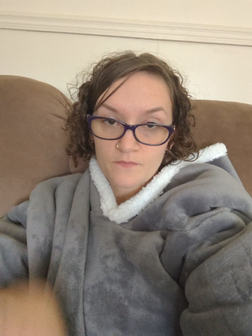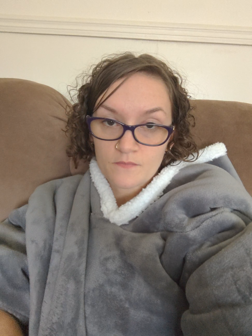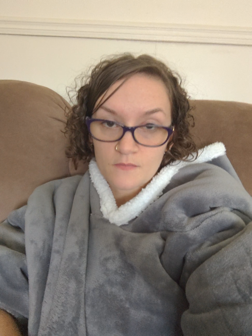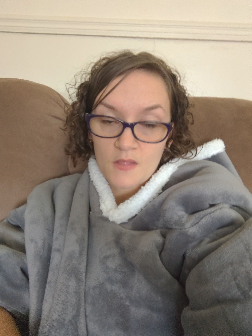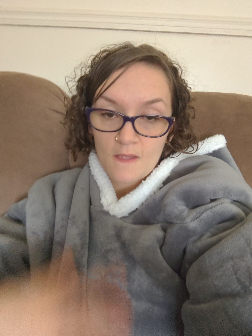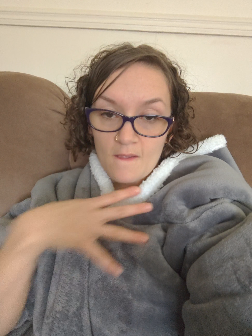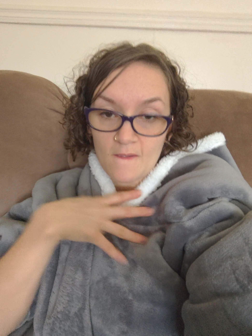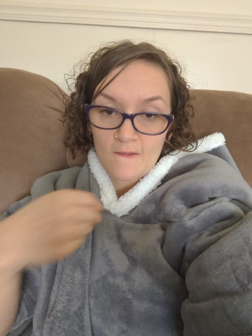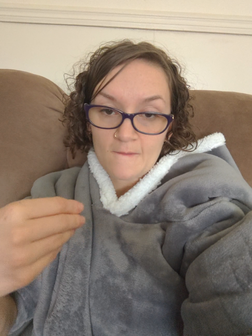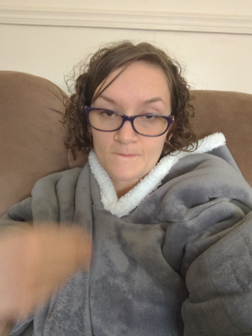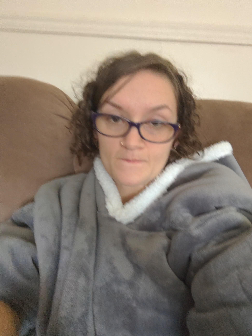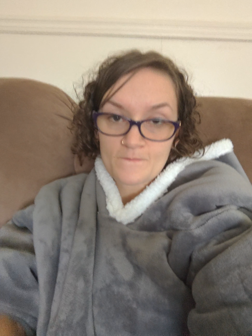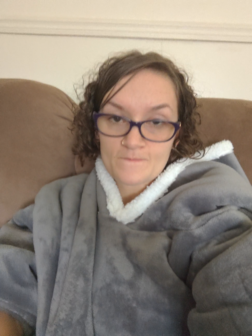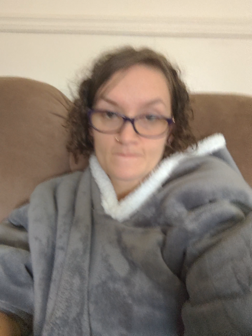white